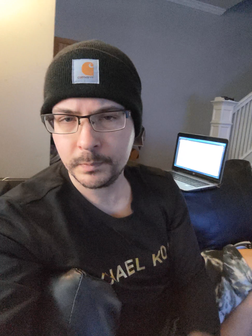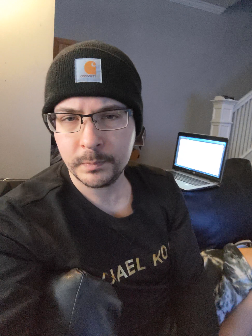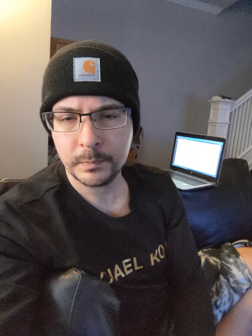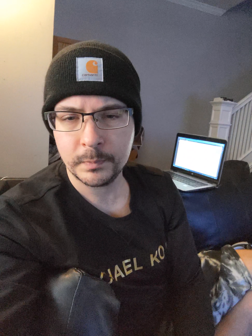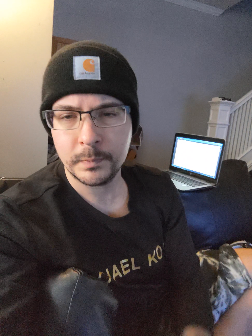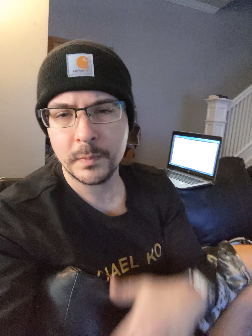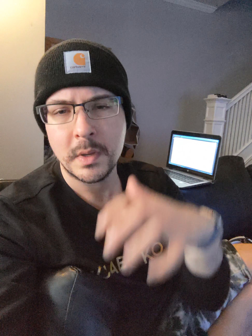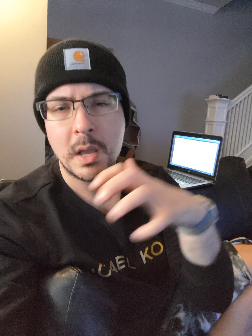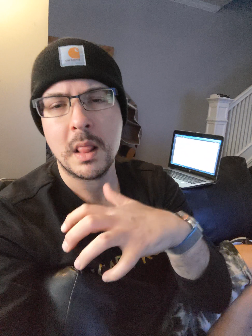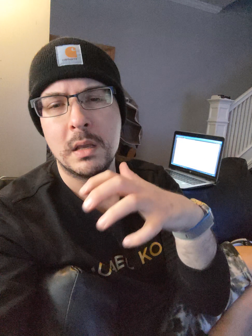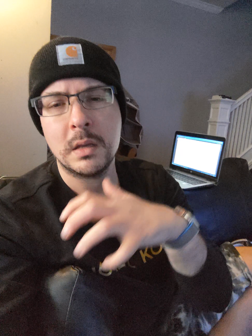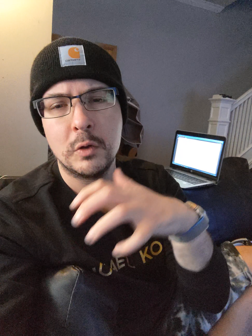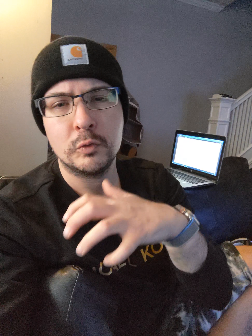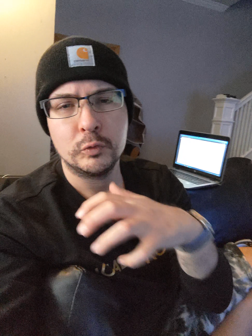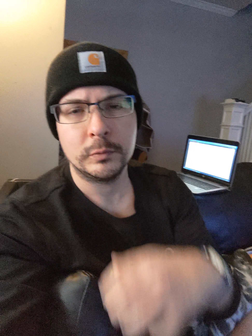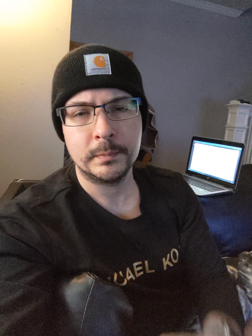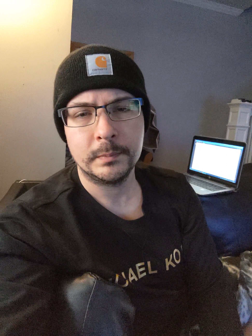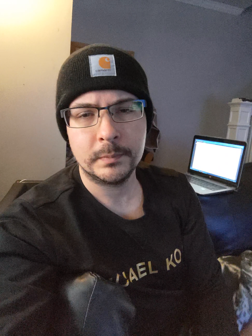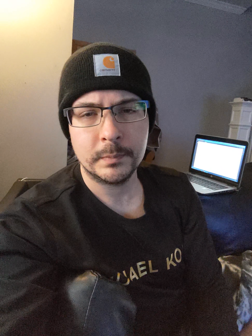alligator